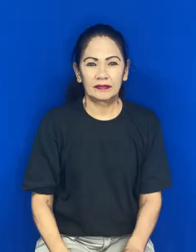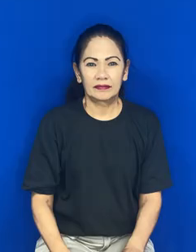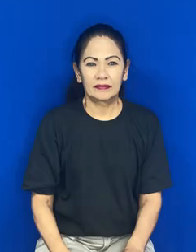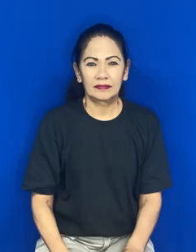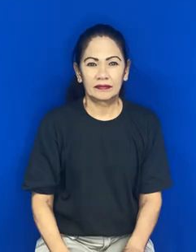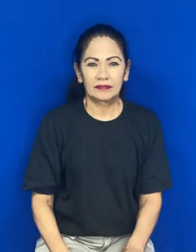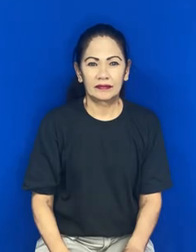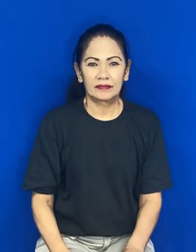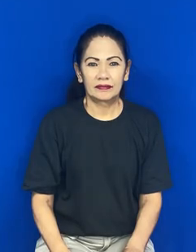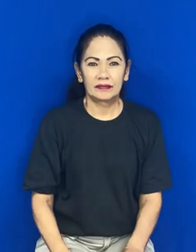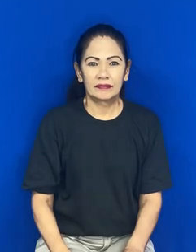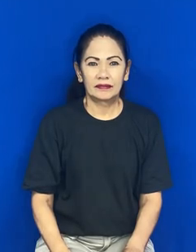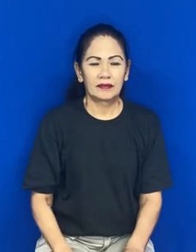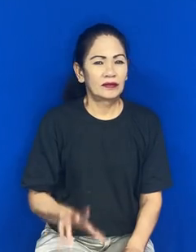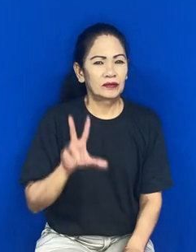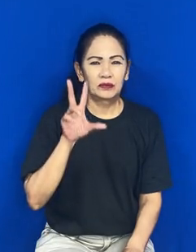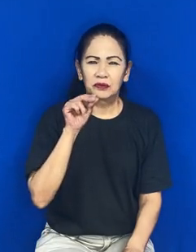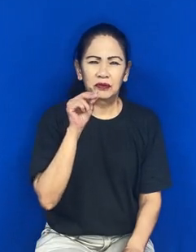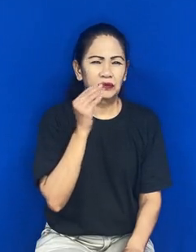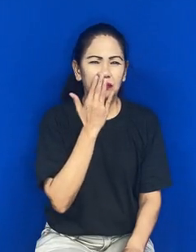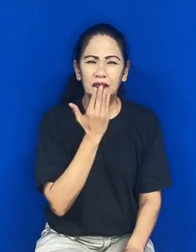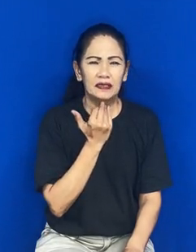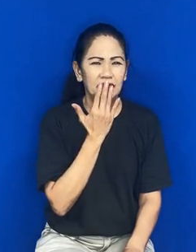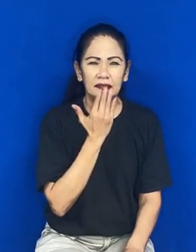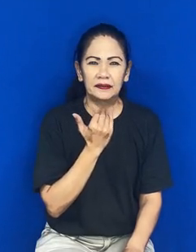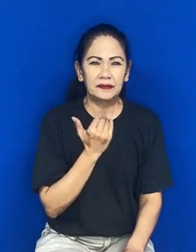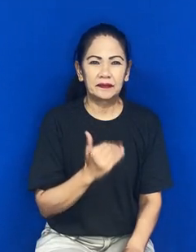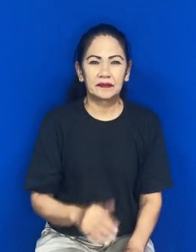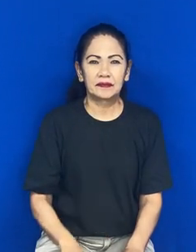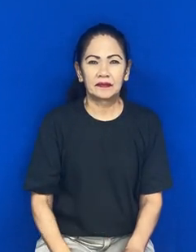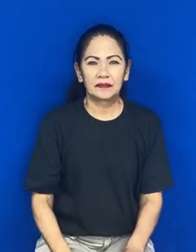no sugar